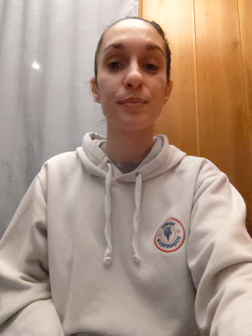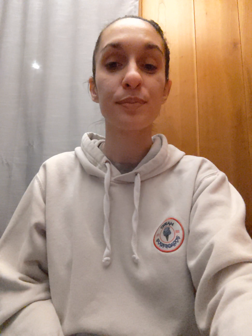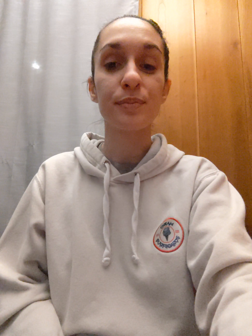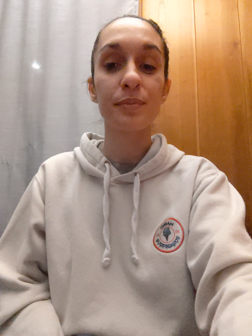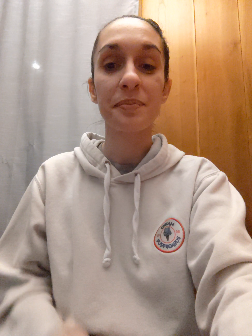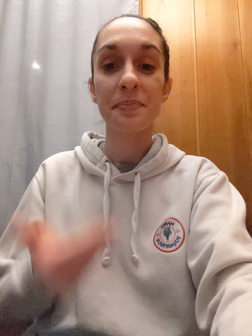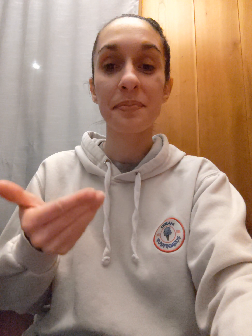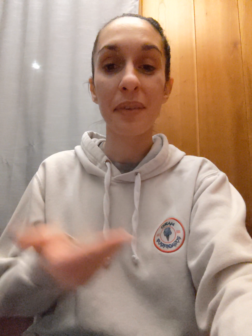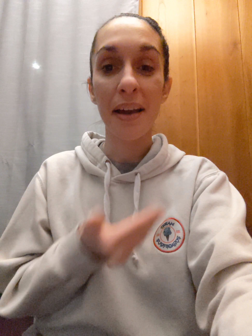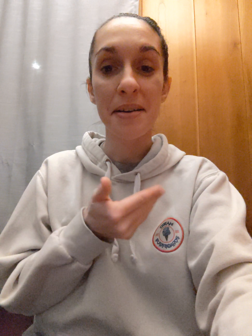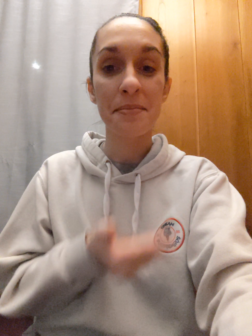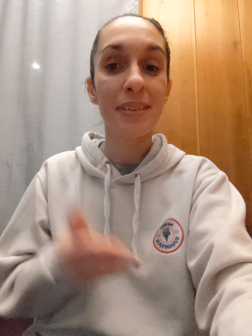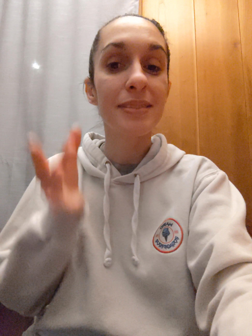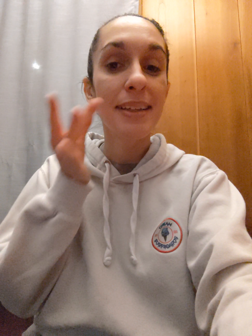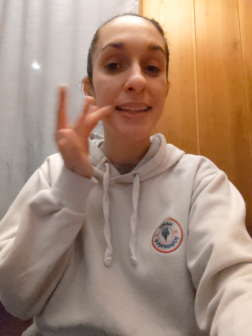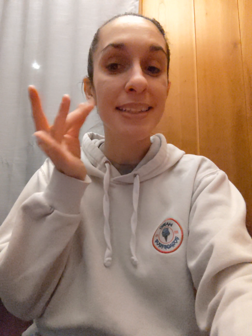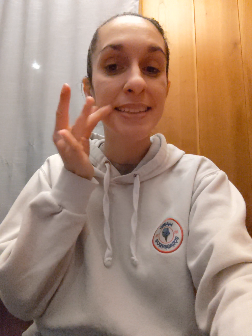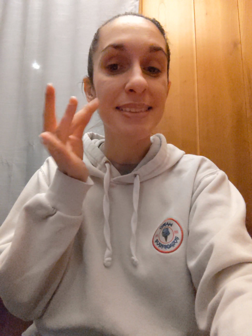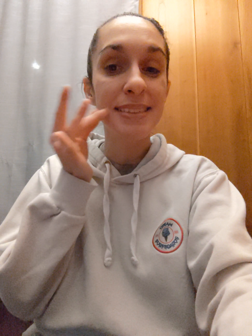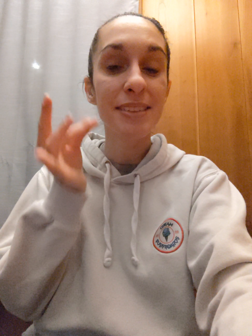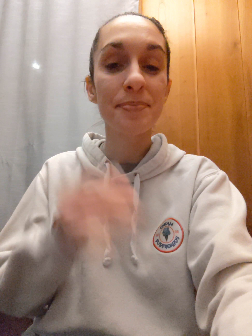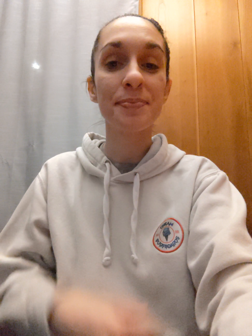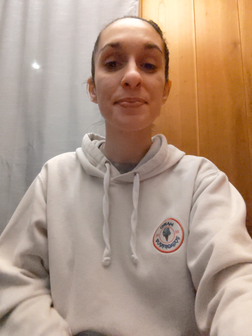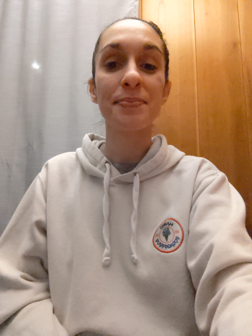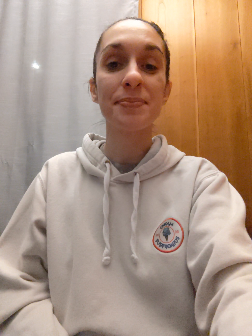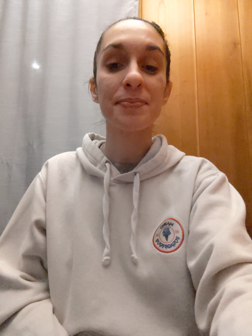kitty